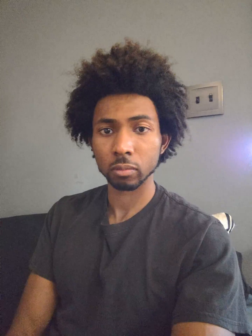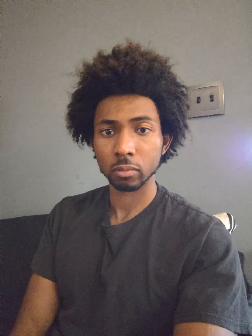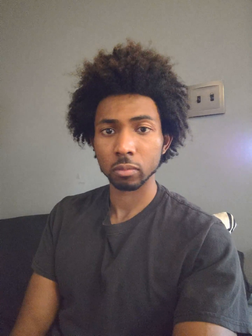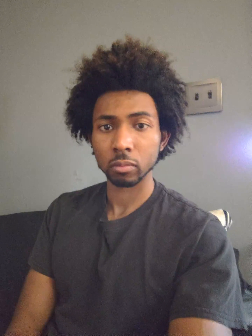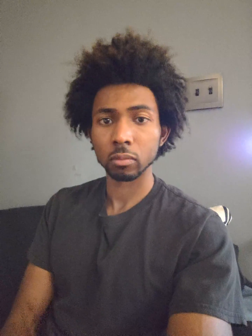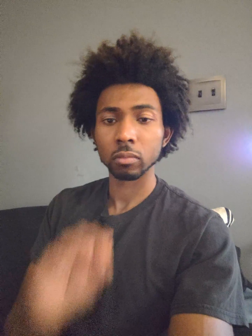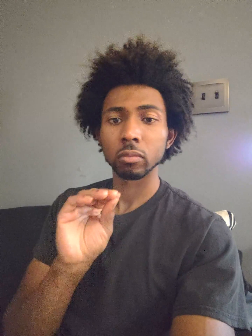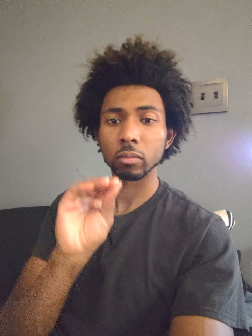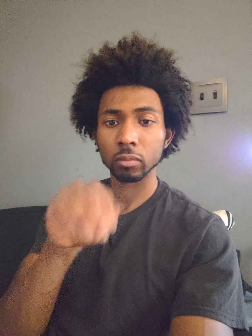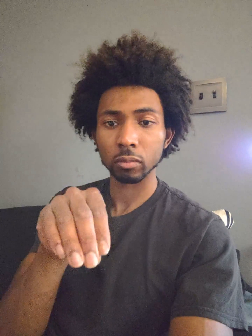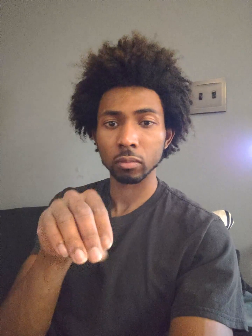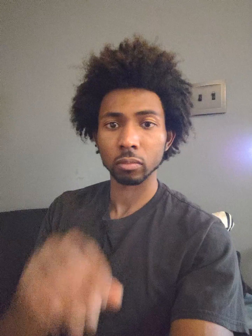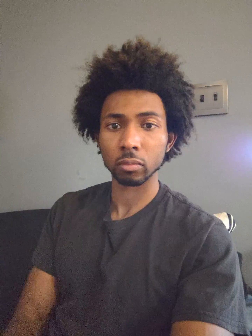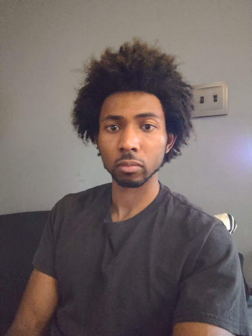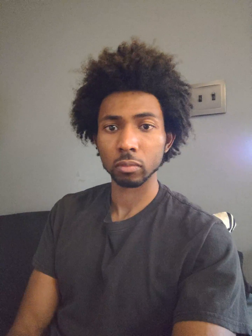put